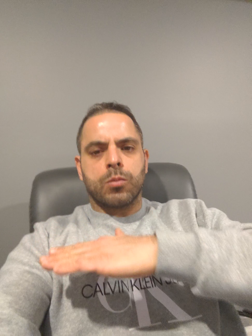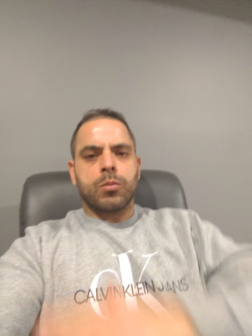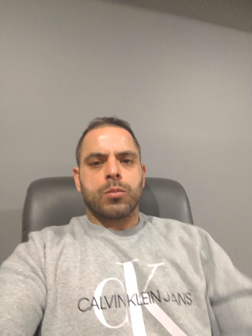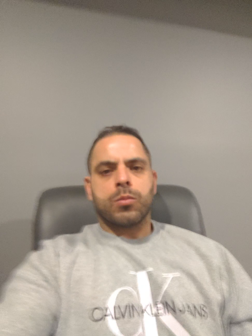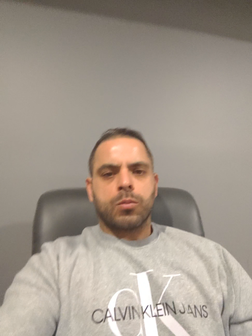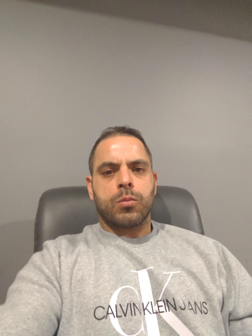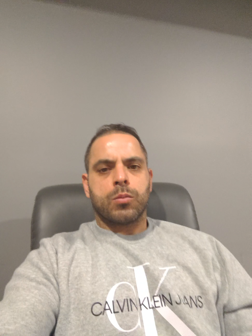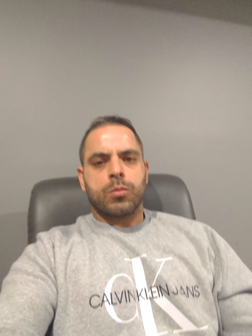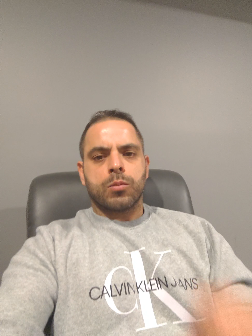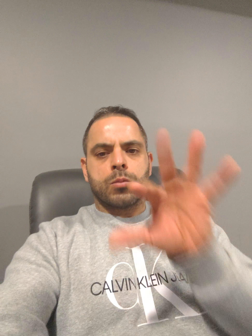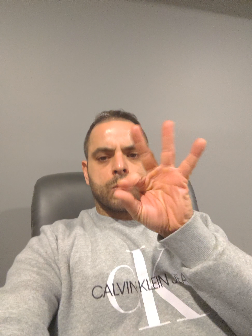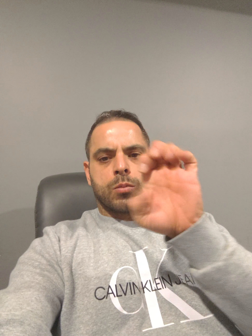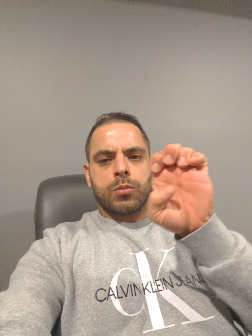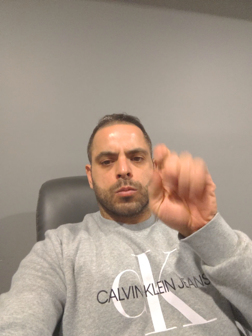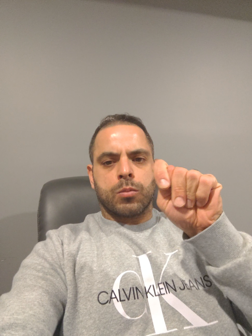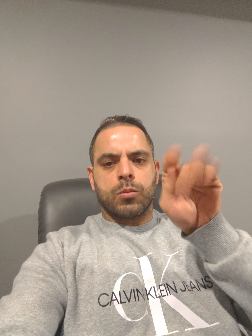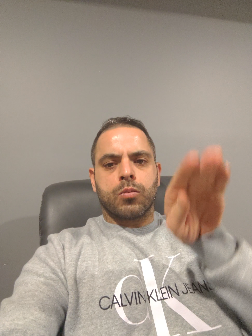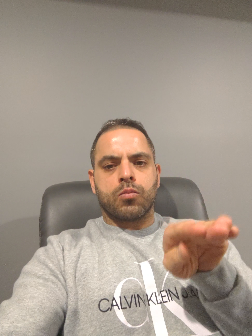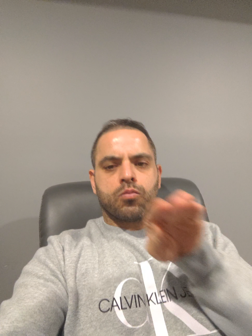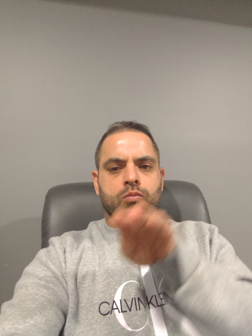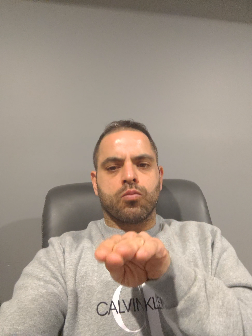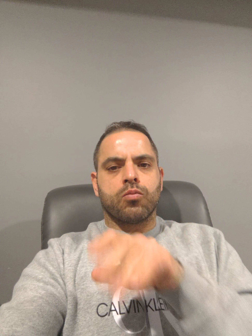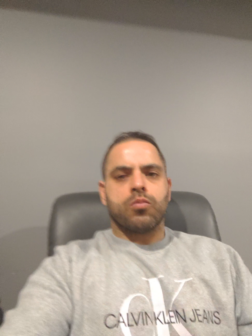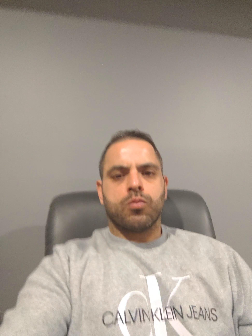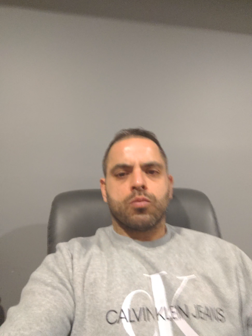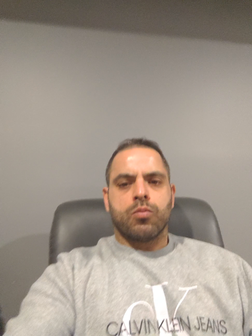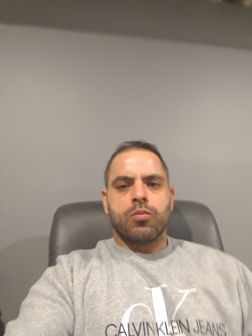feet